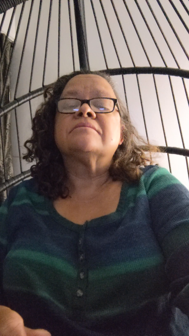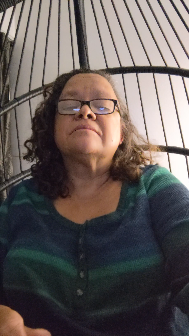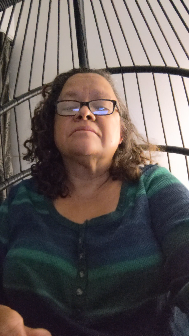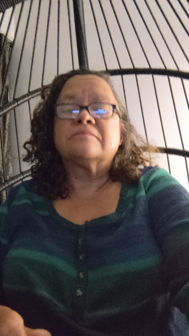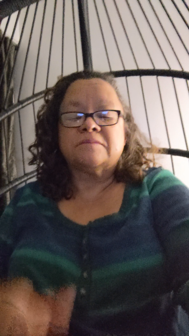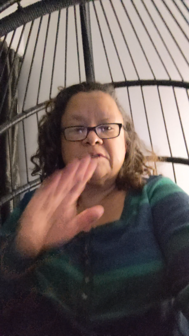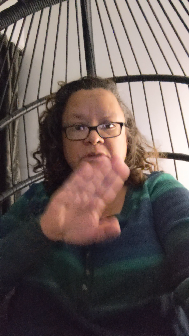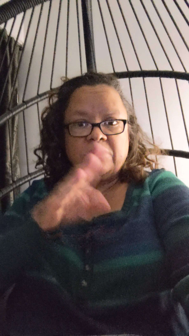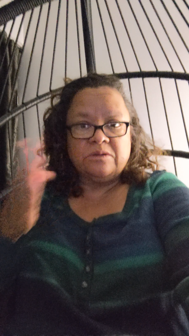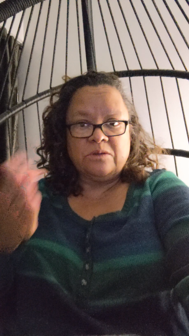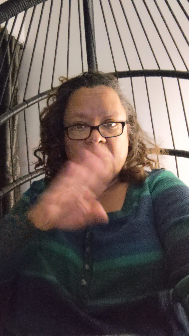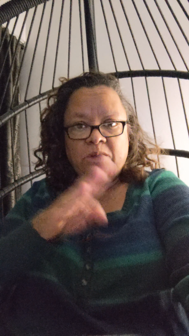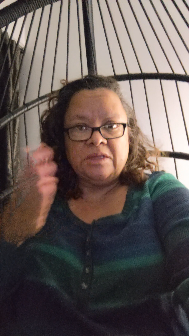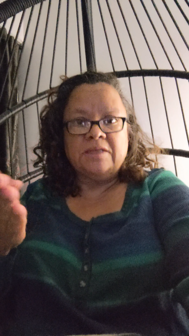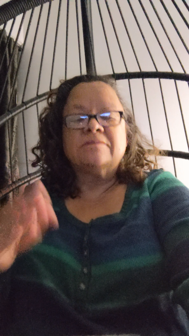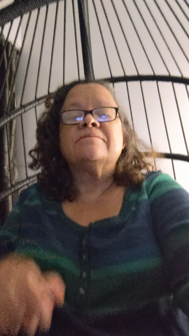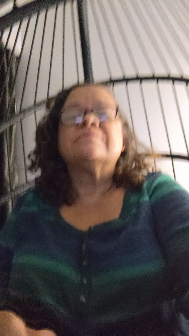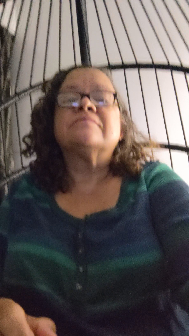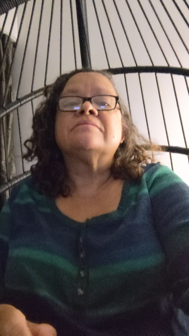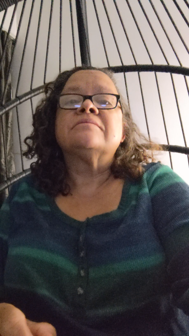kitchen